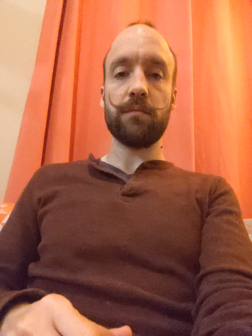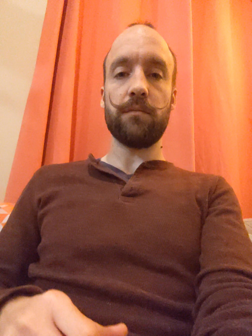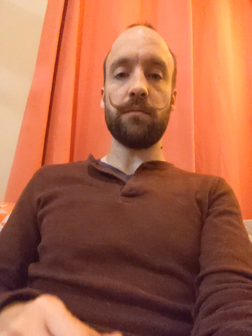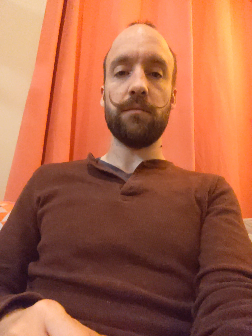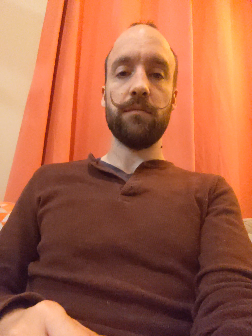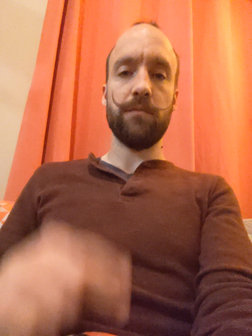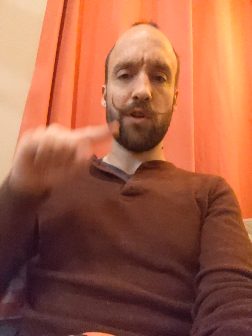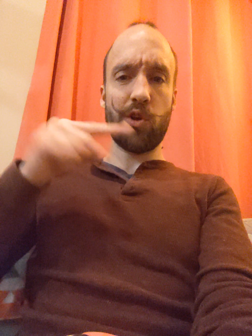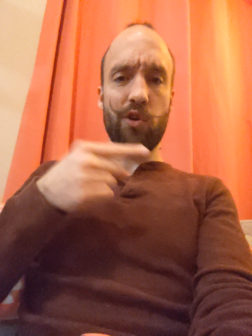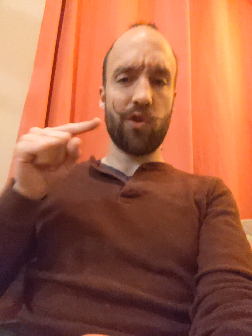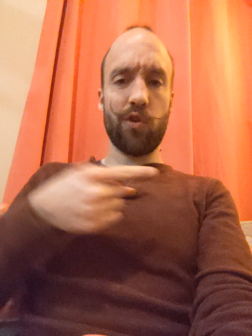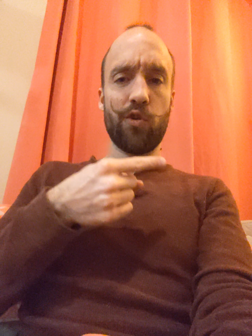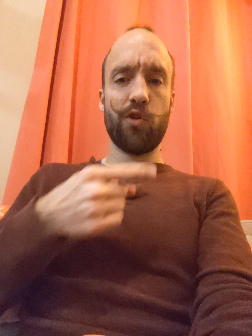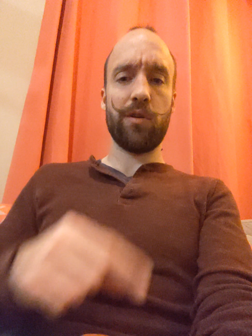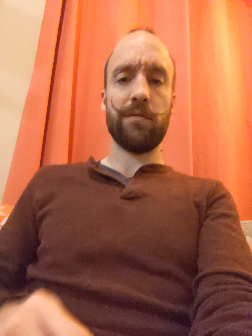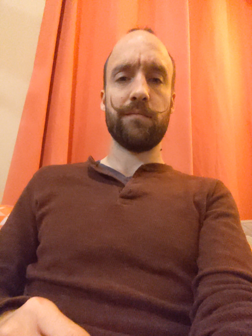owie